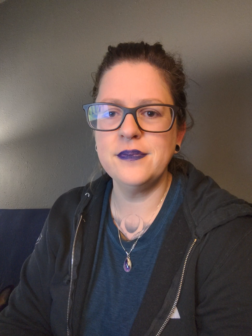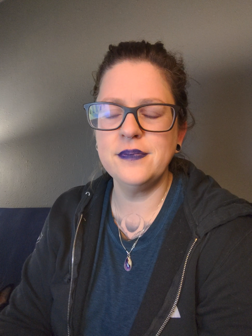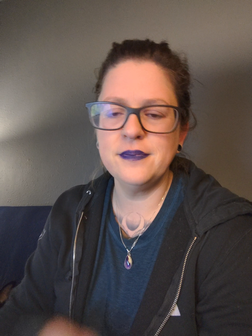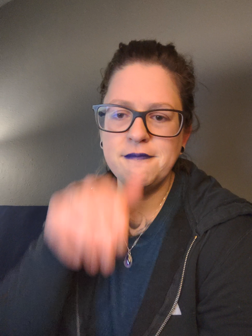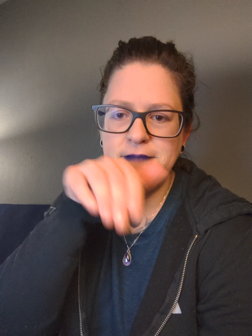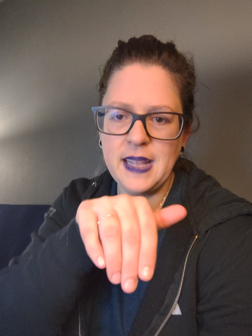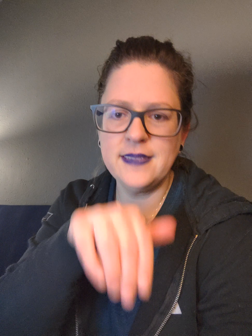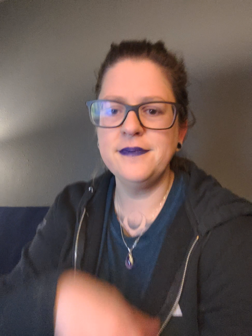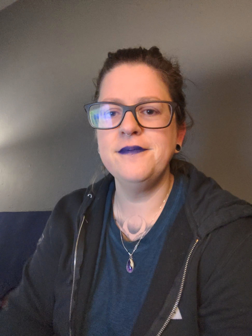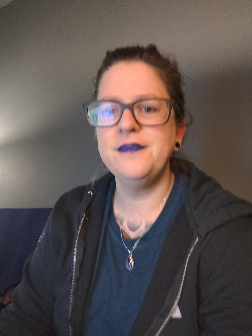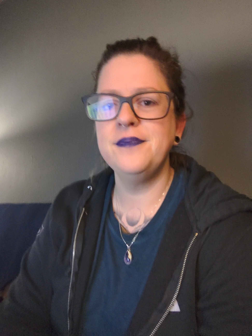night